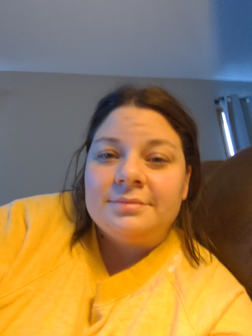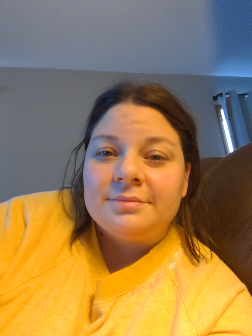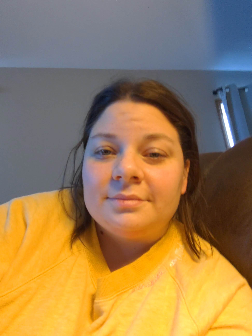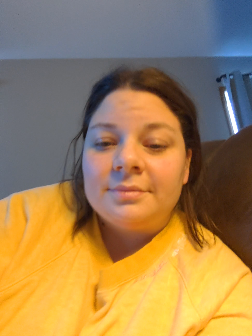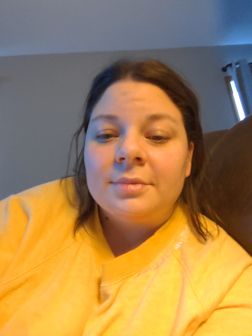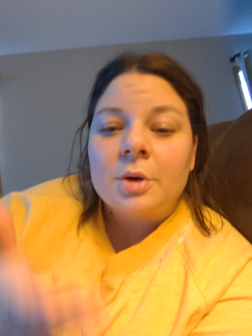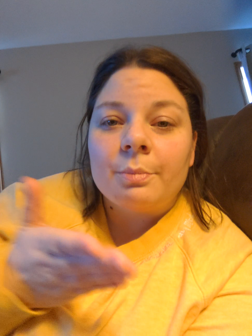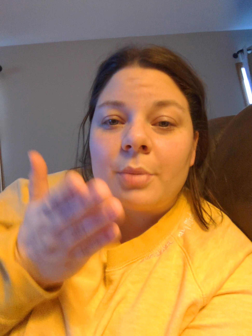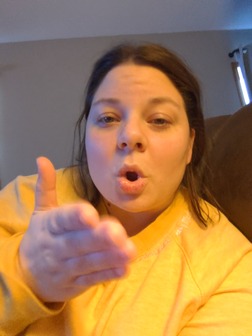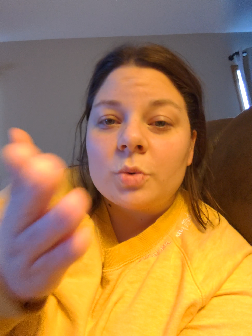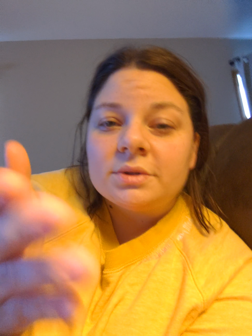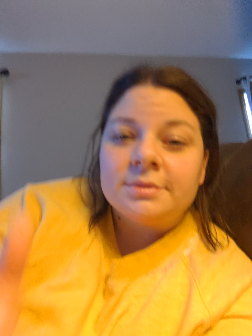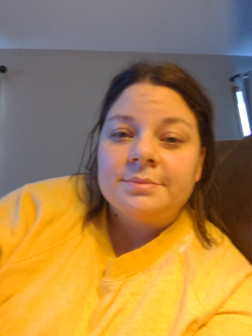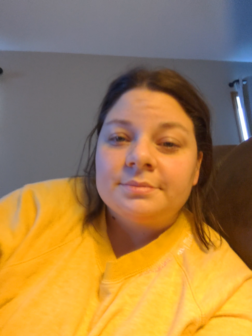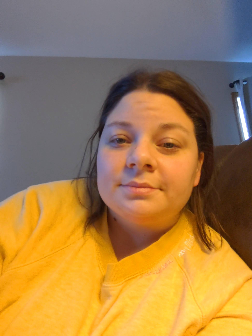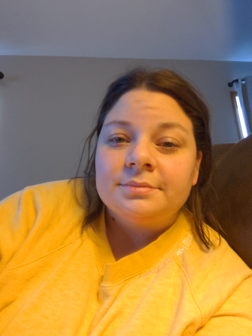boat